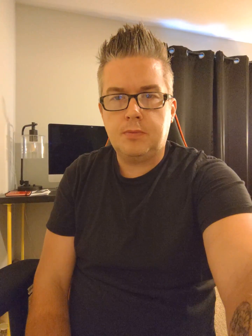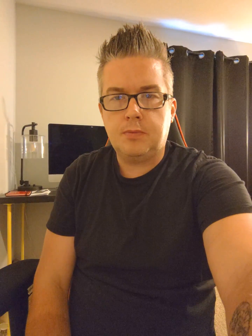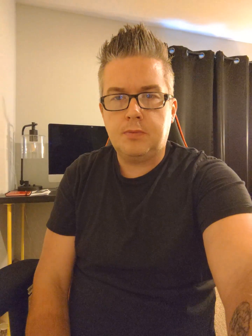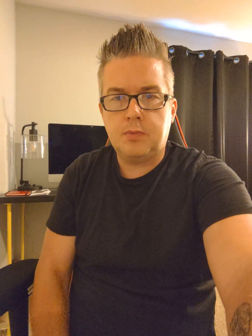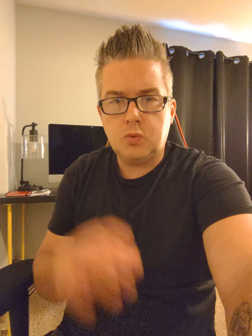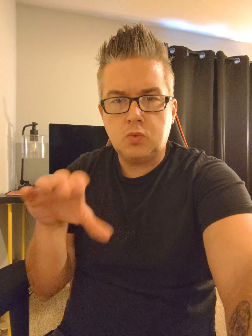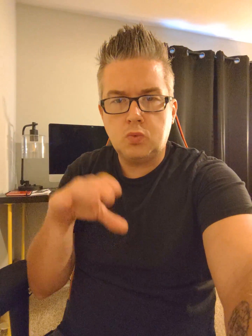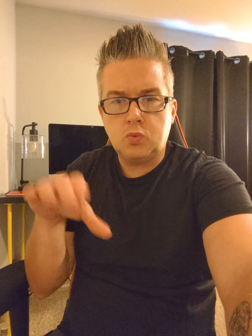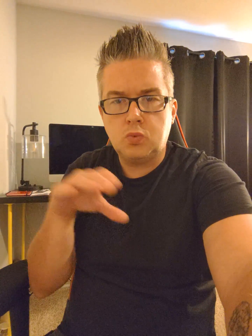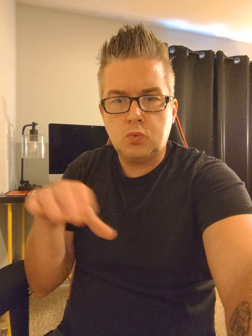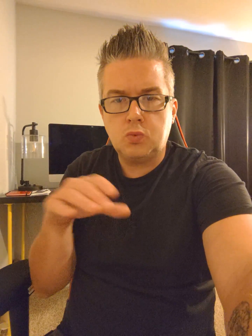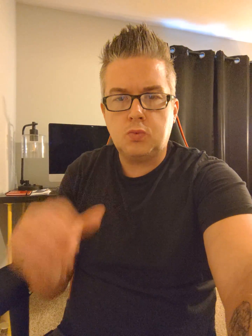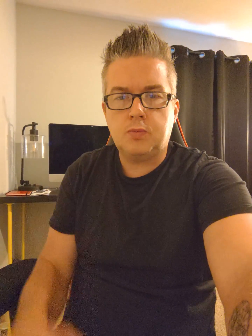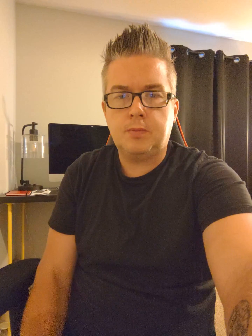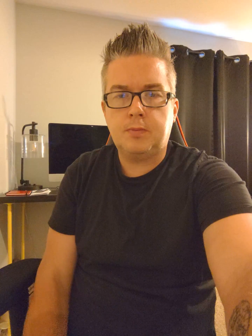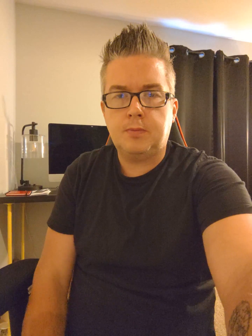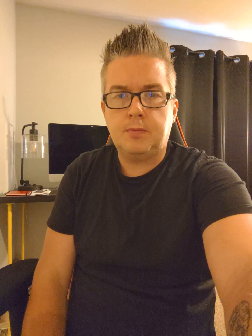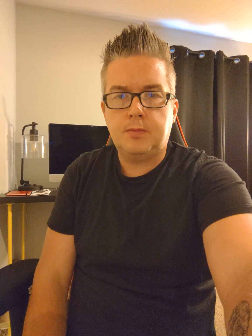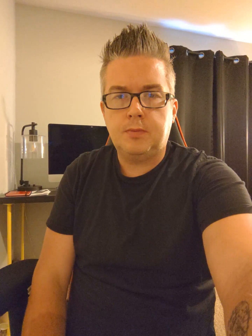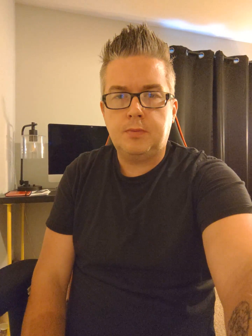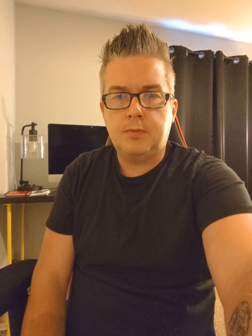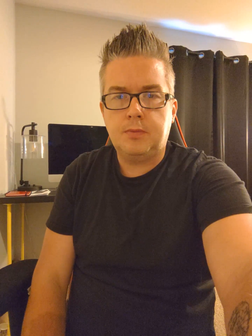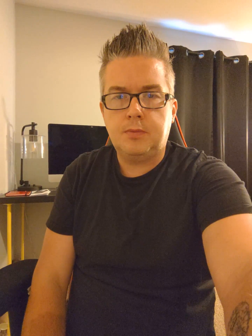does